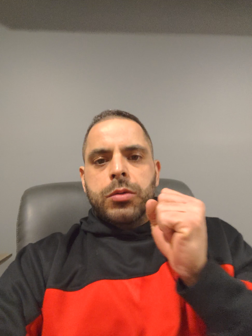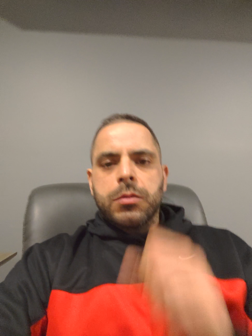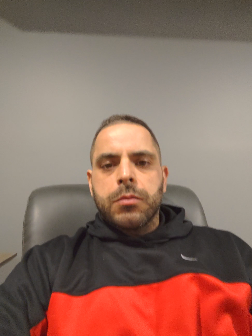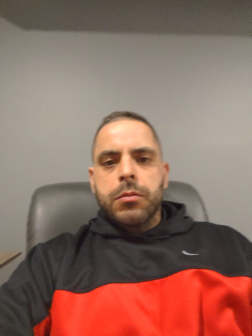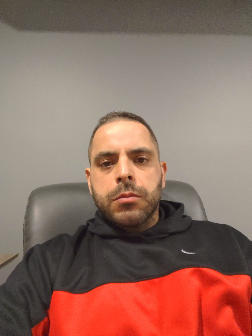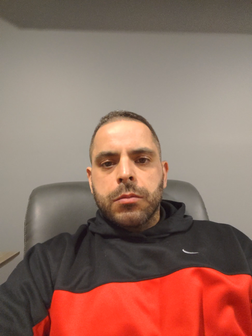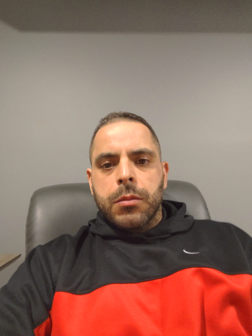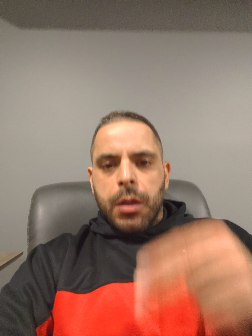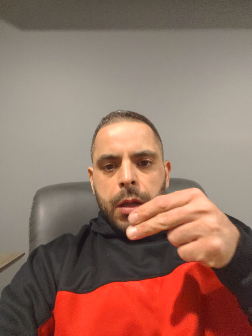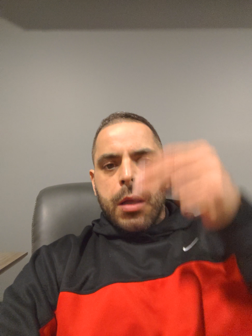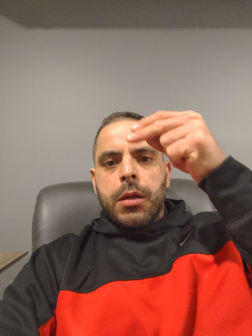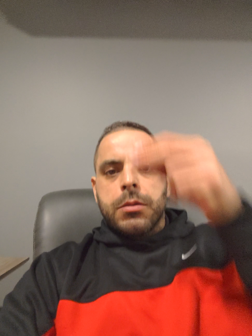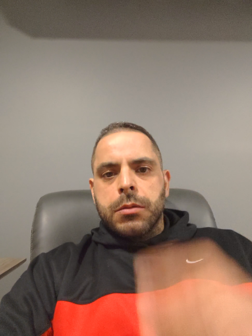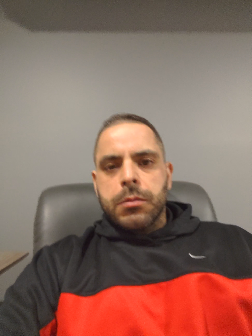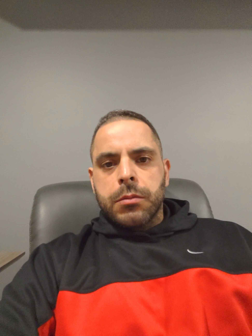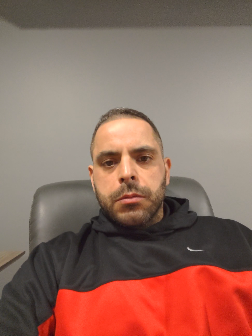high